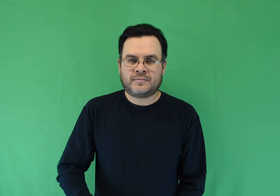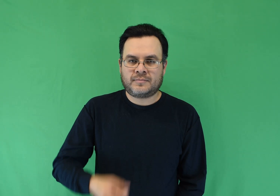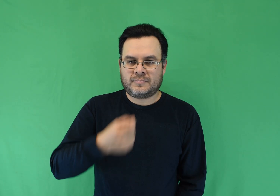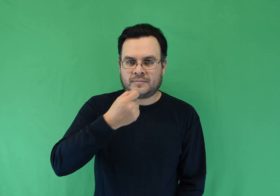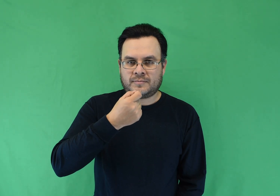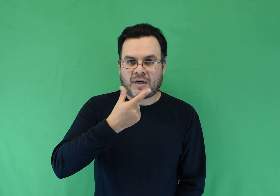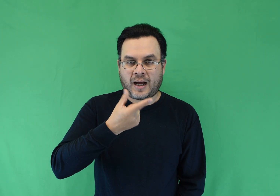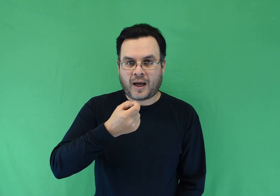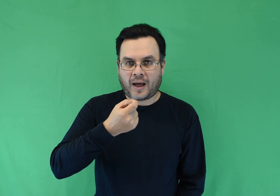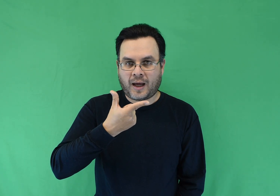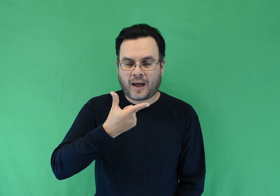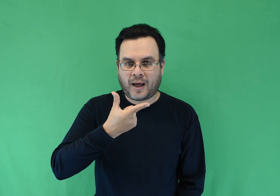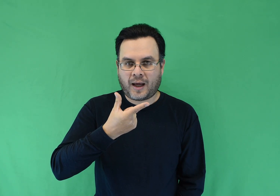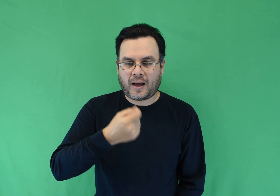medicina